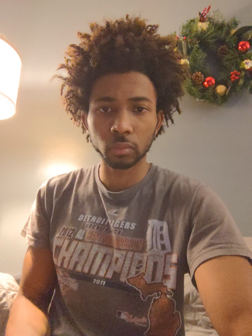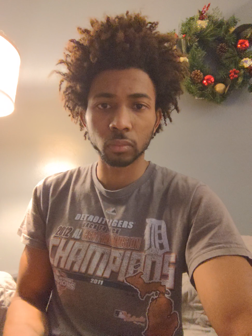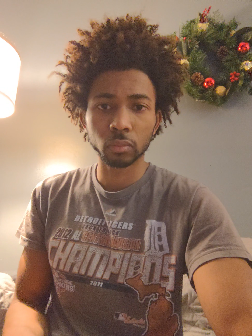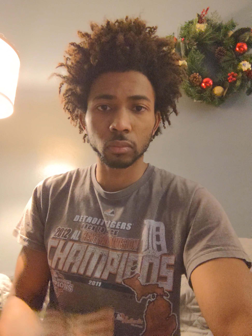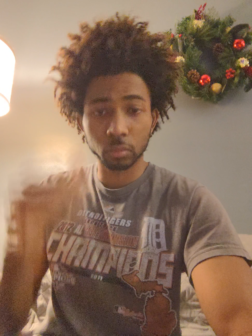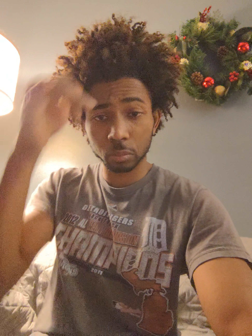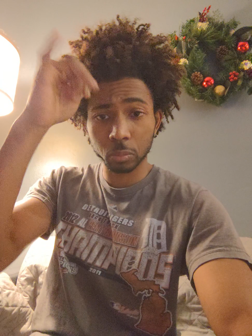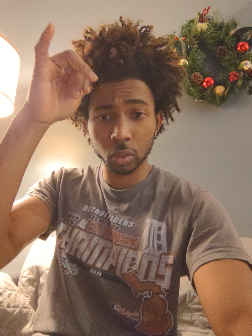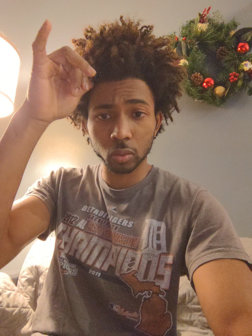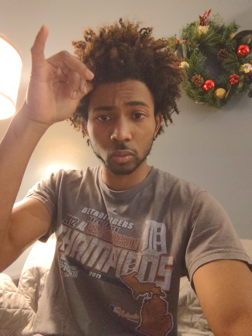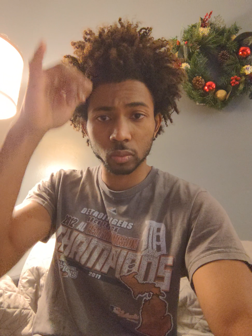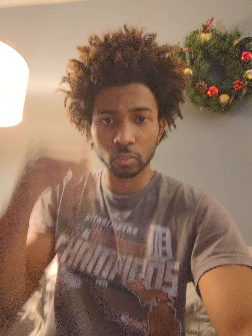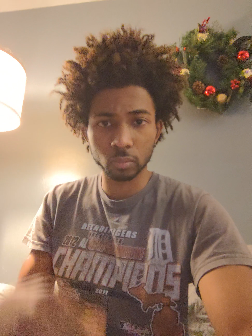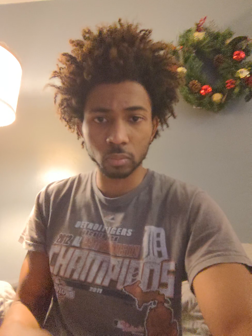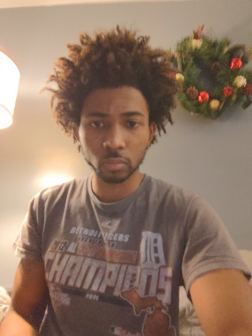cow